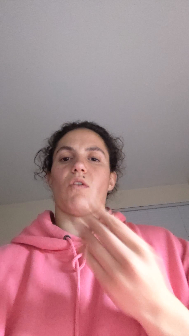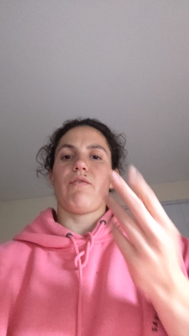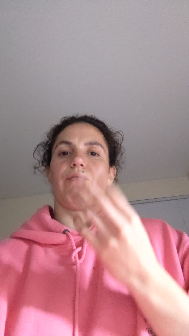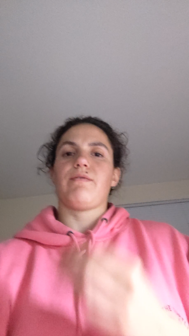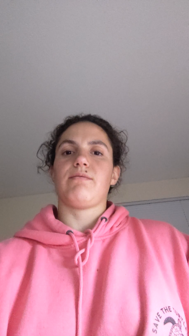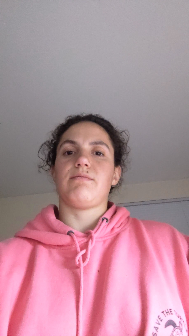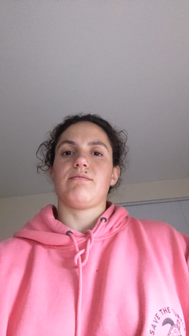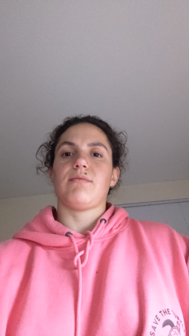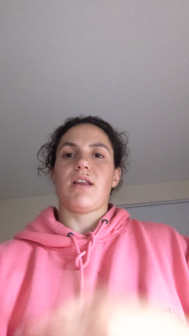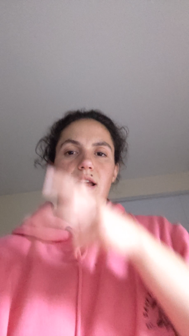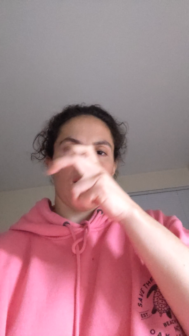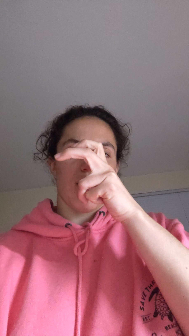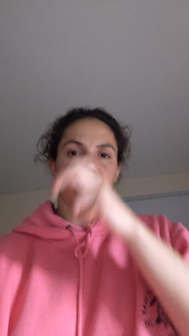ant